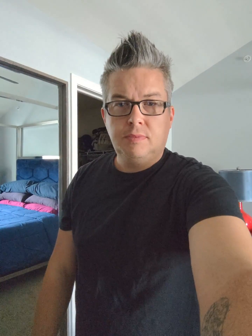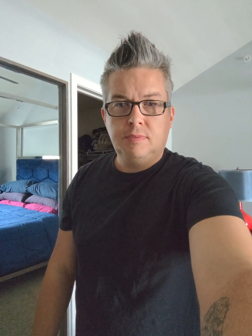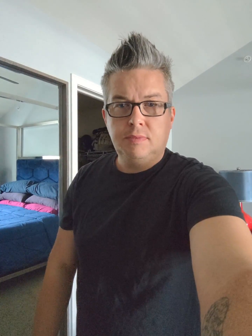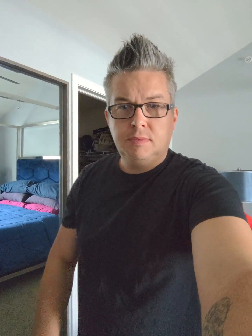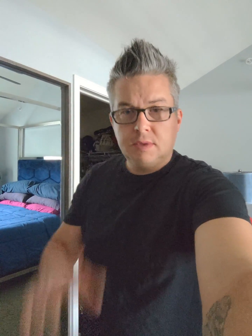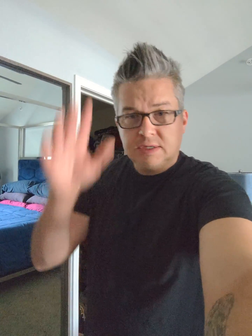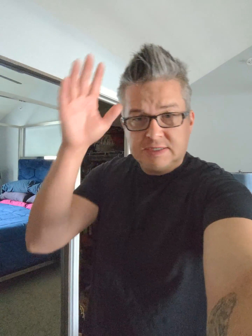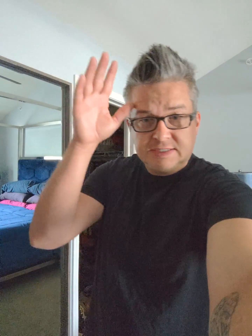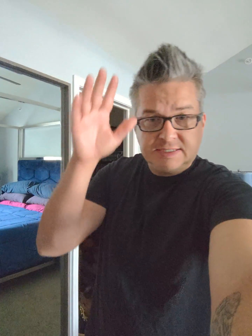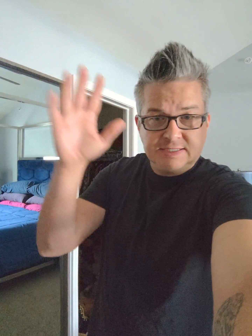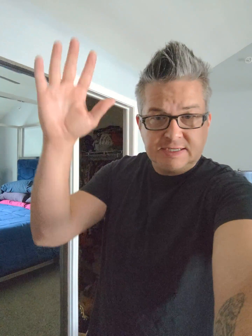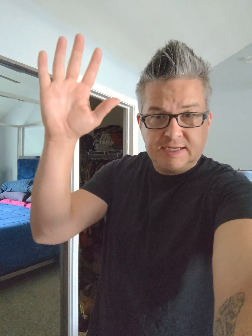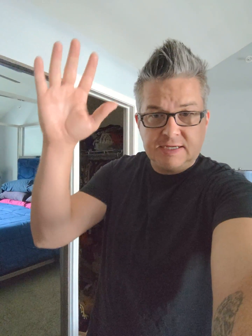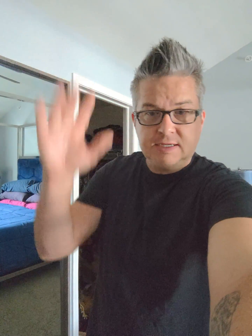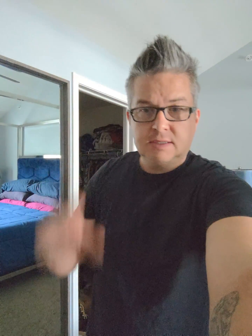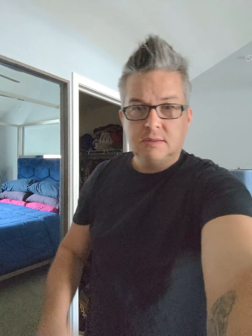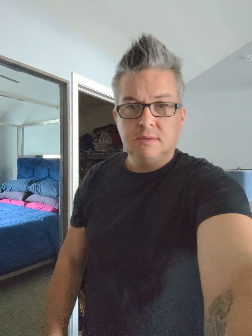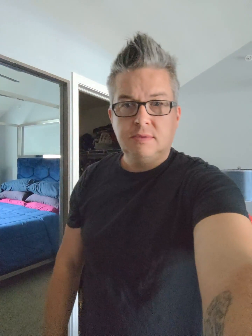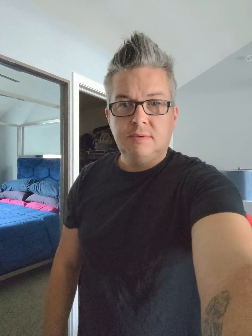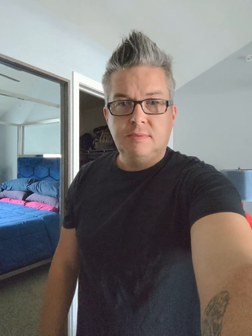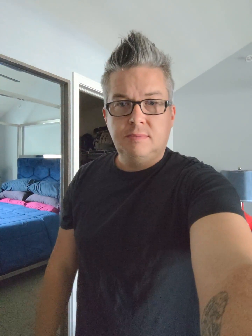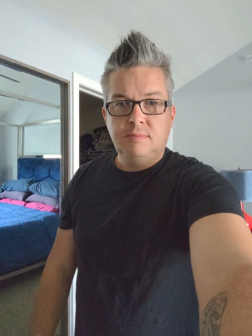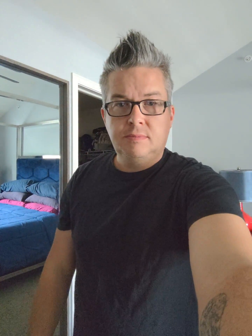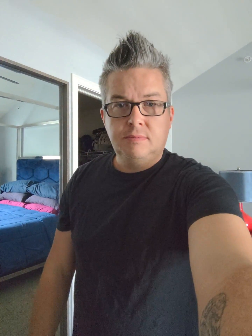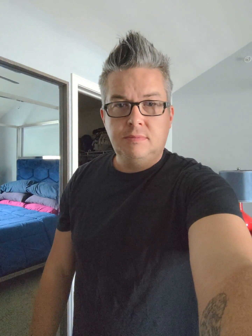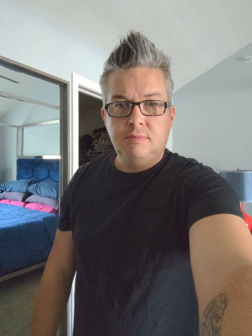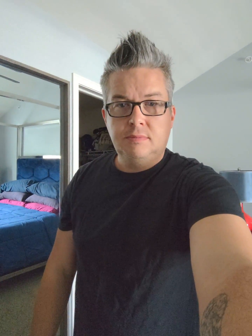deer